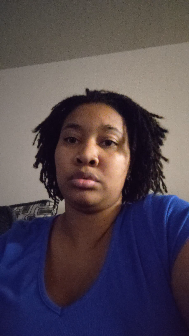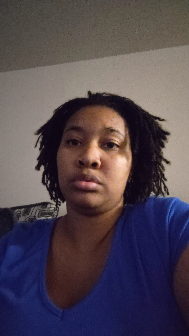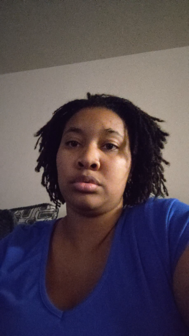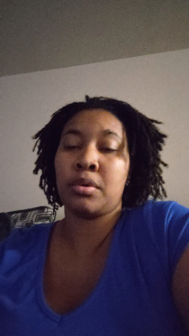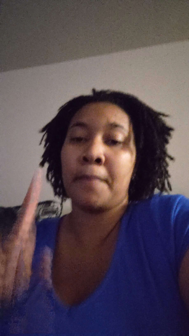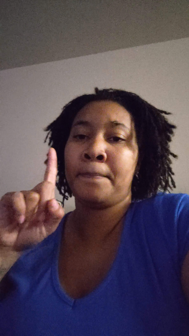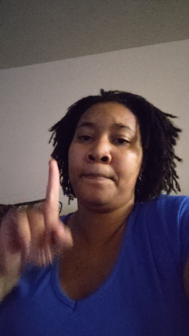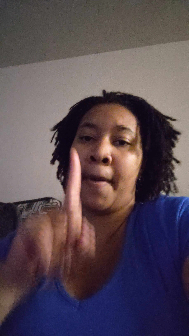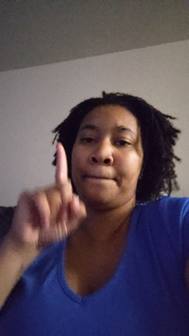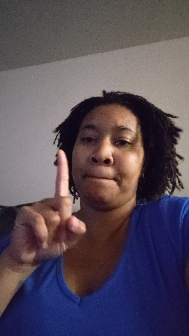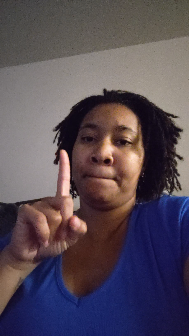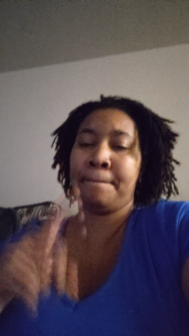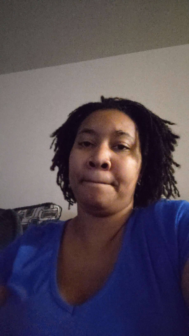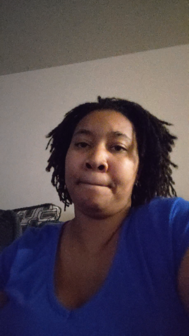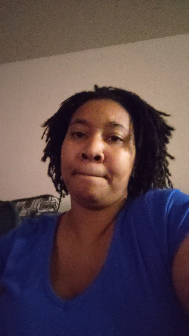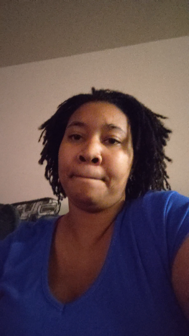bump